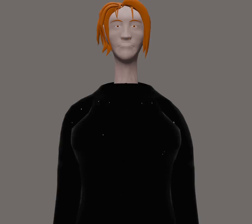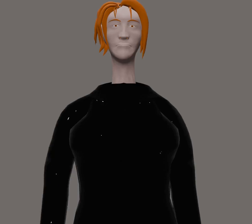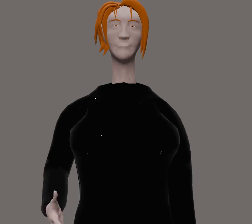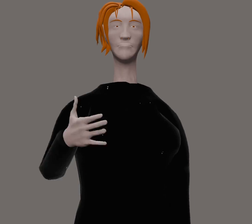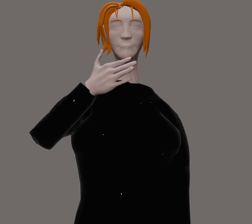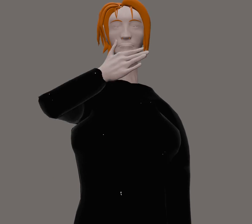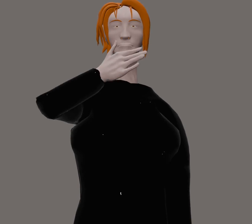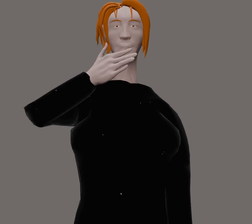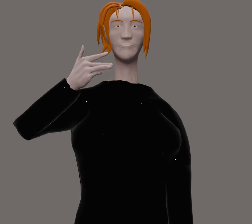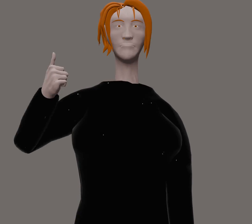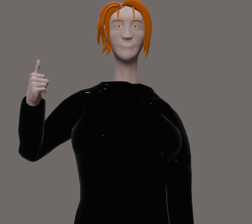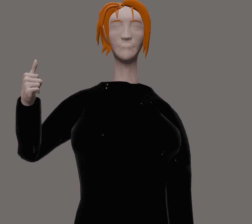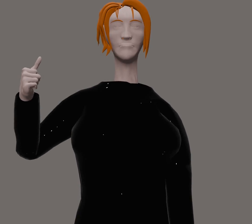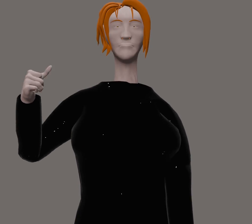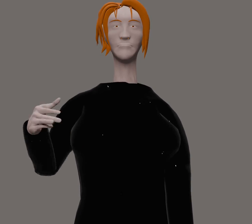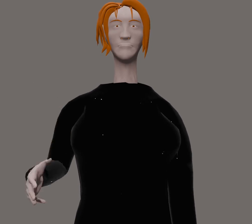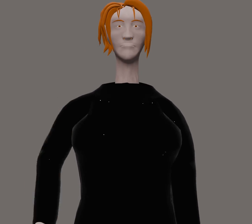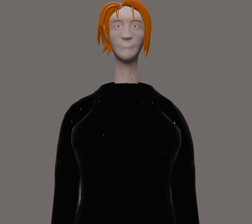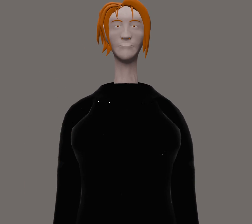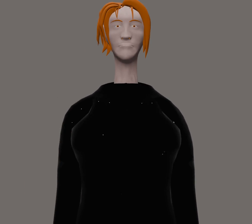Best